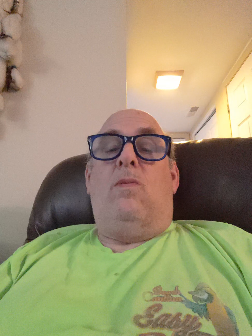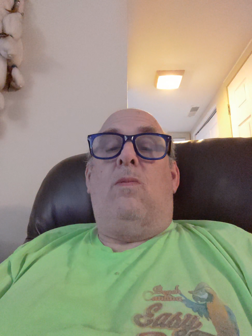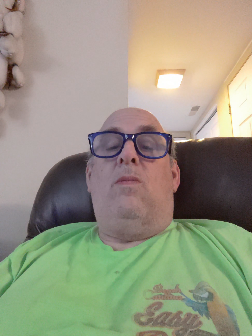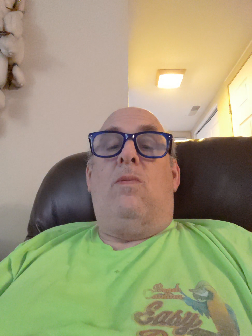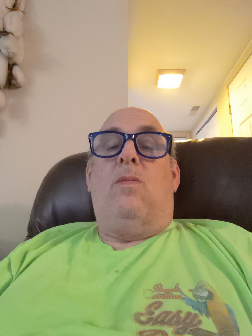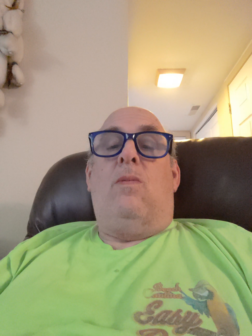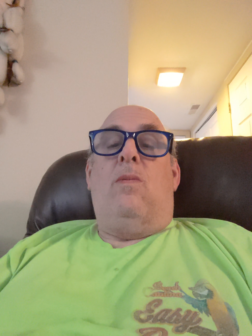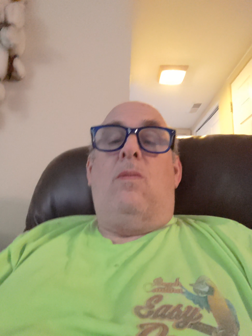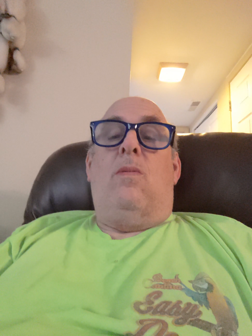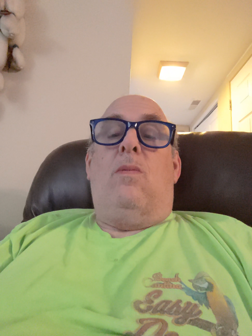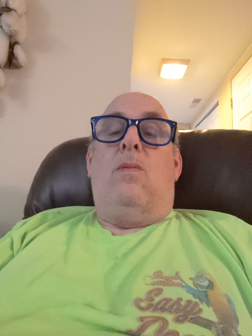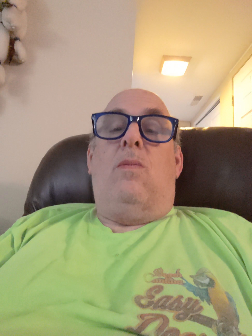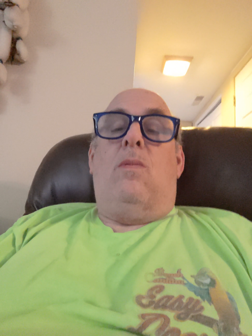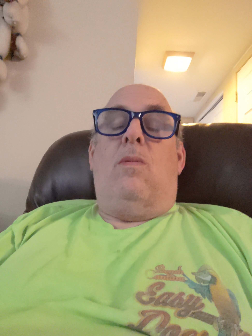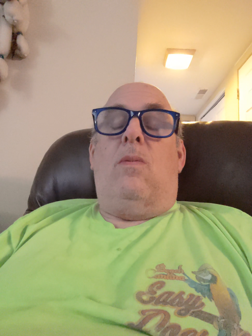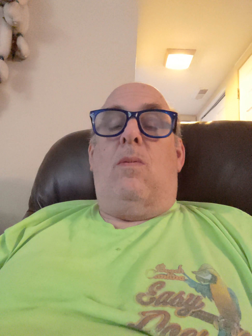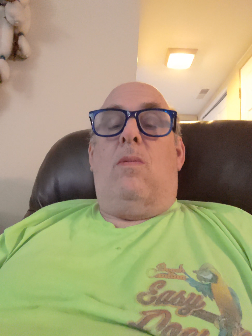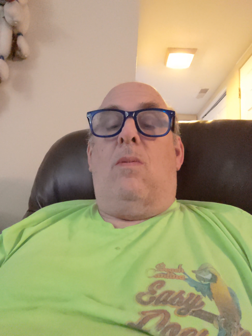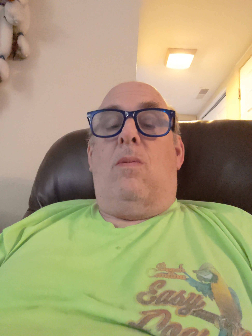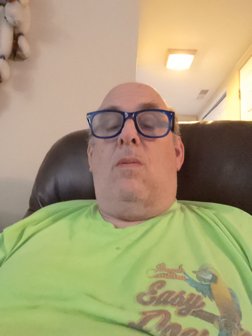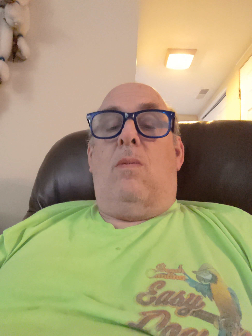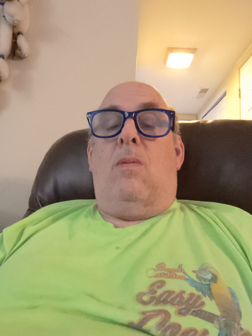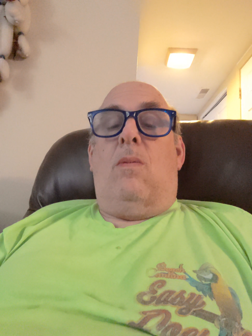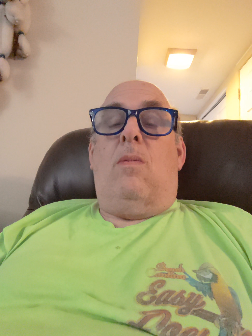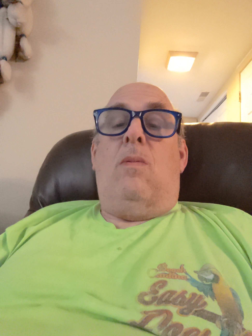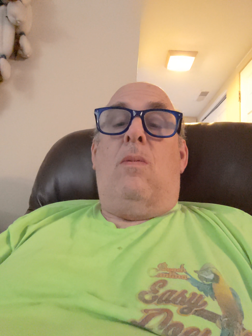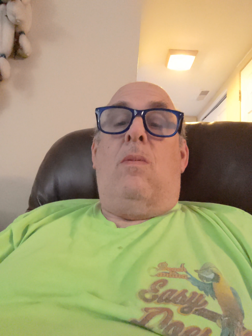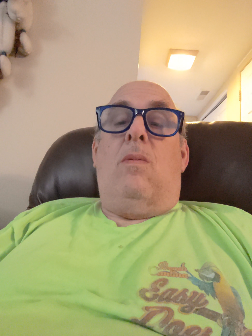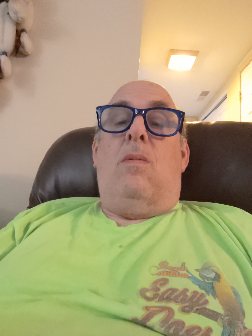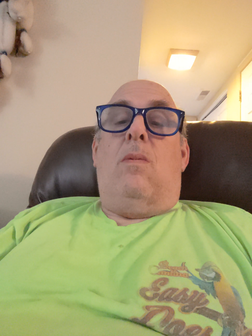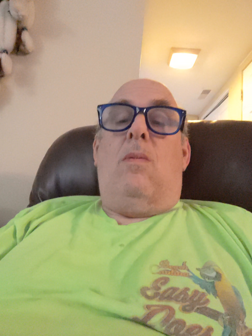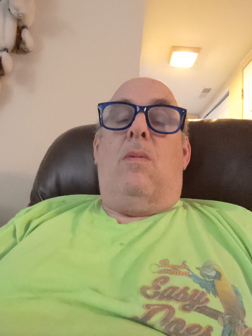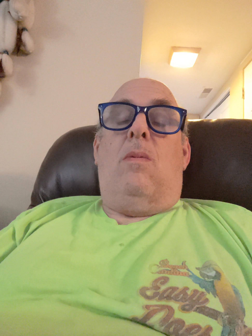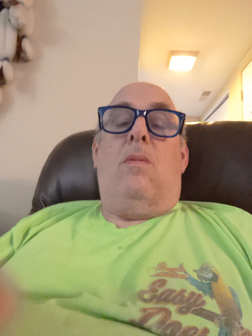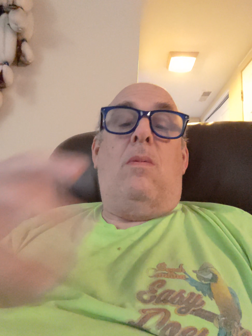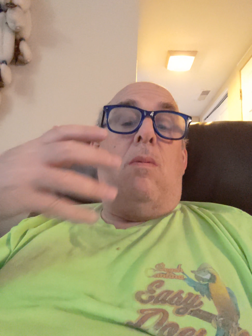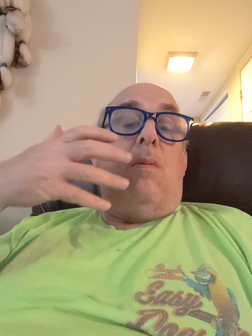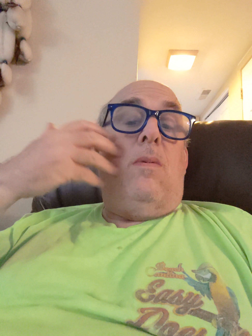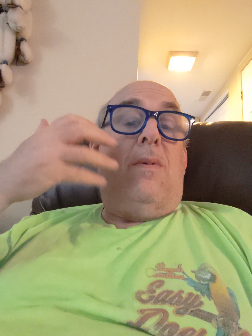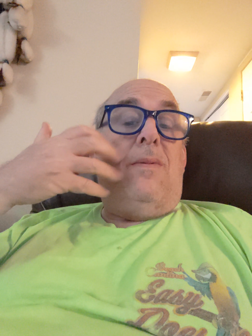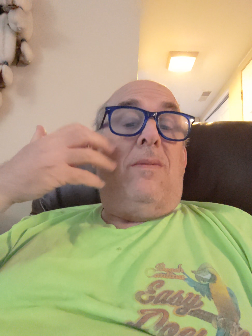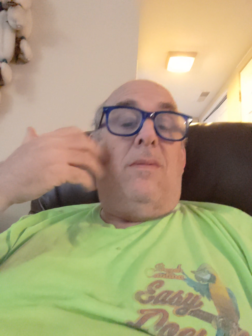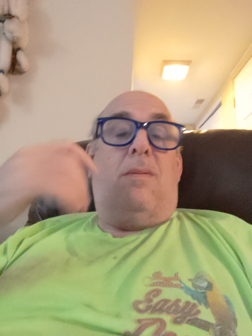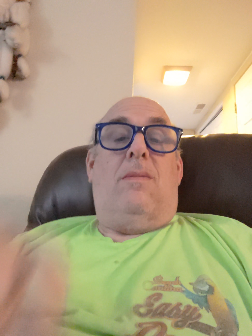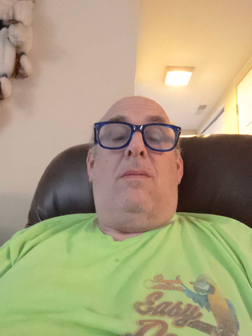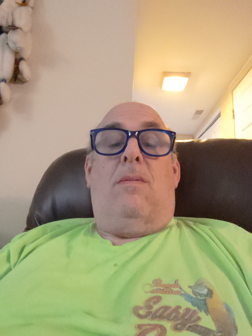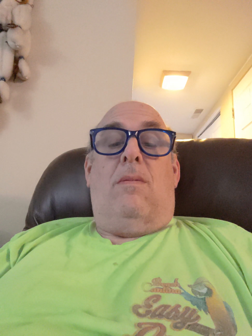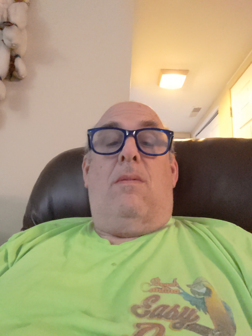tiger